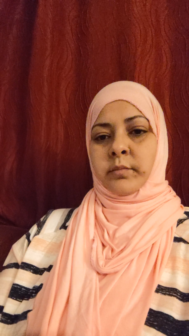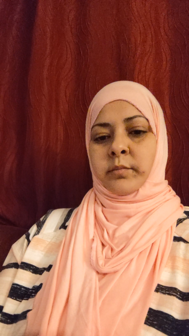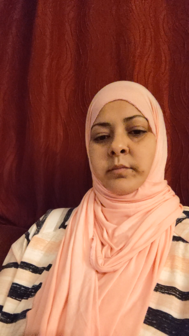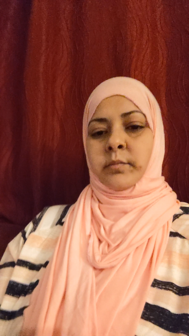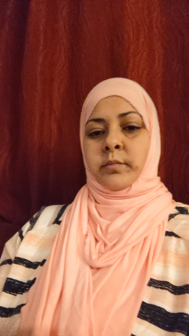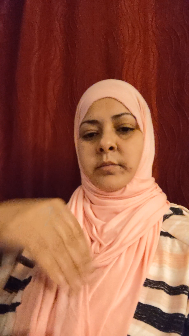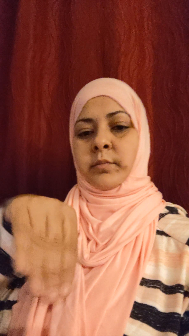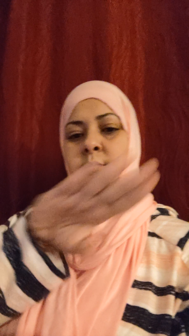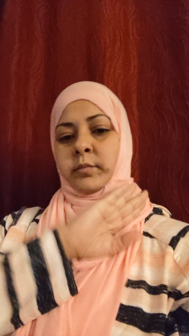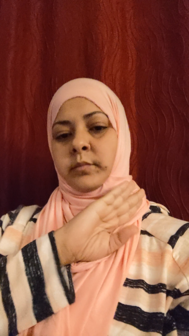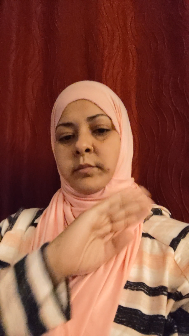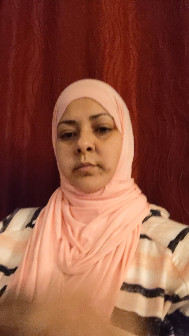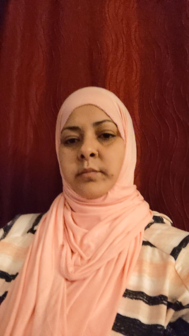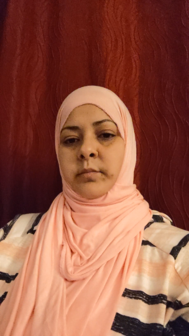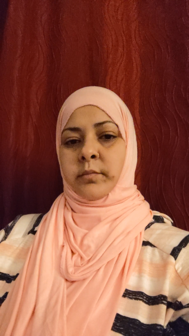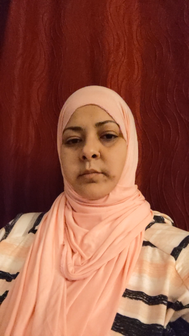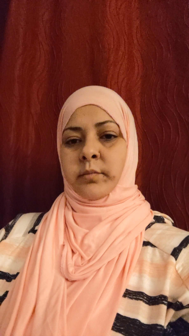scarf